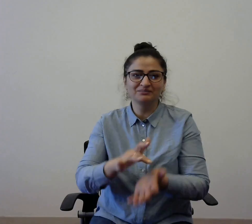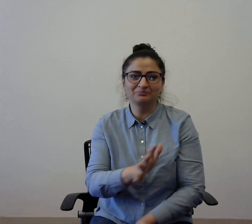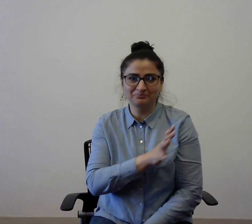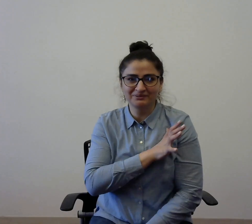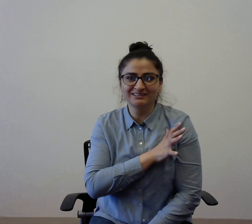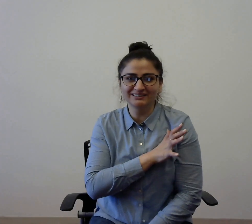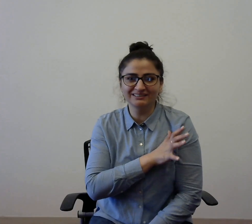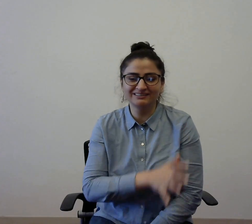olmusuz